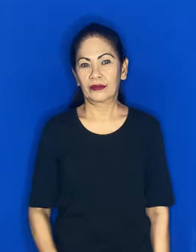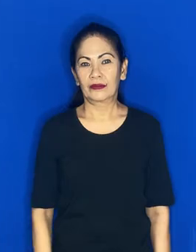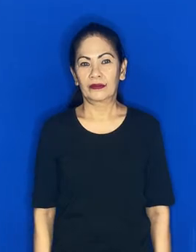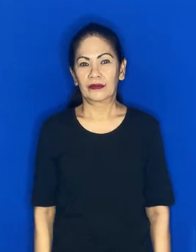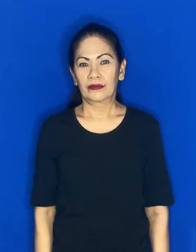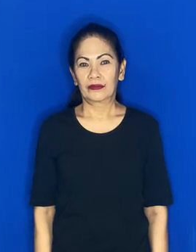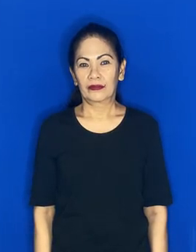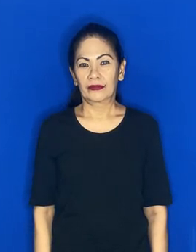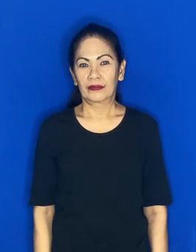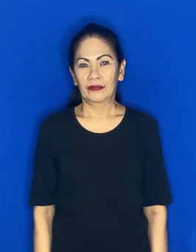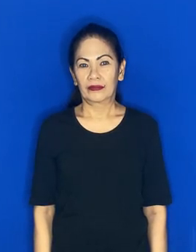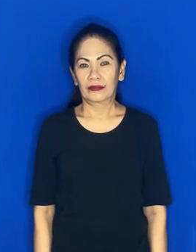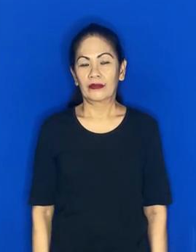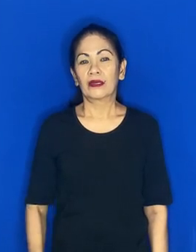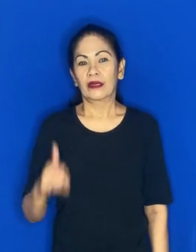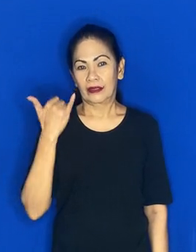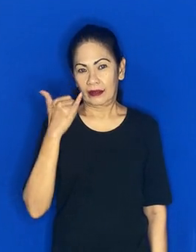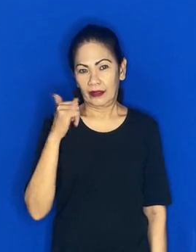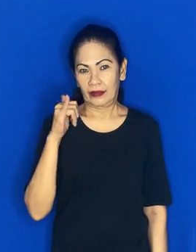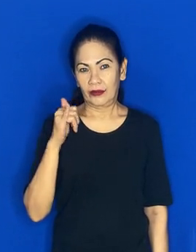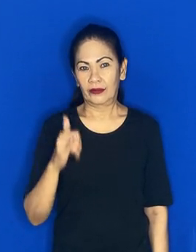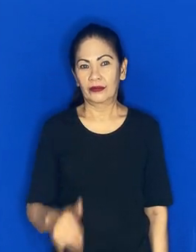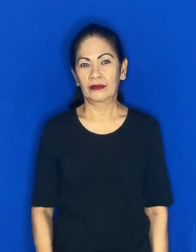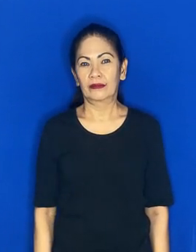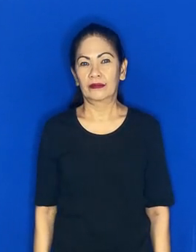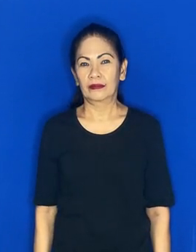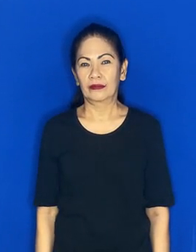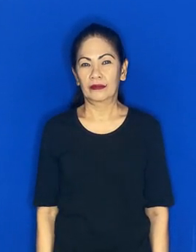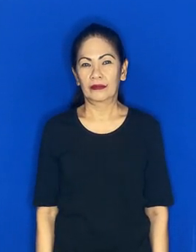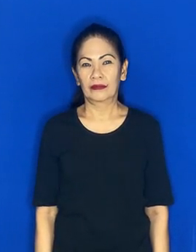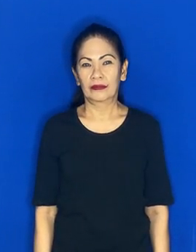yellow